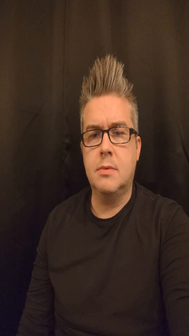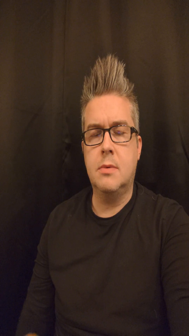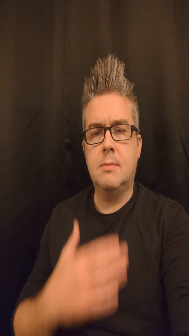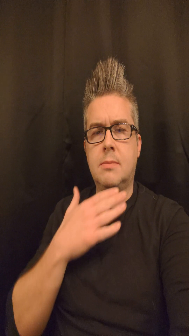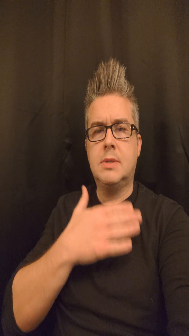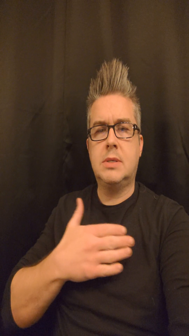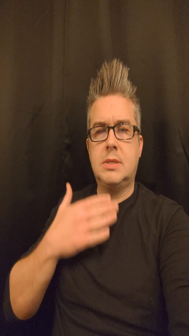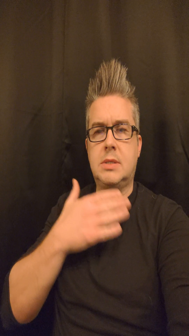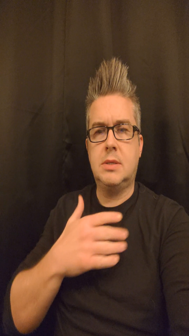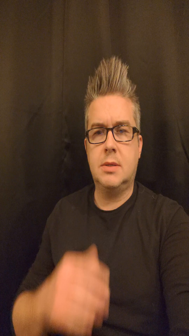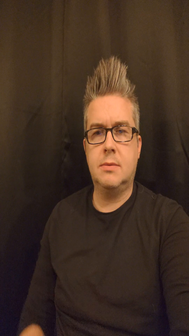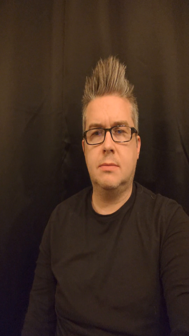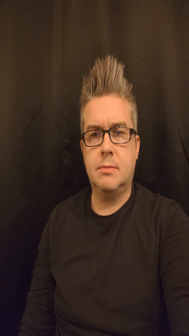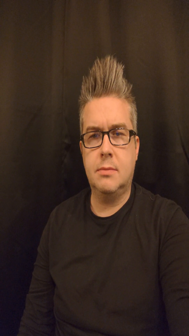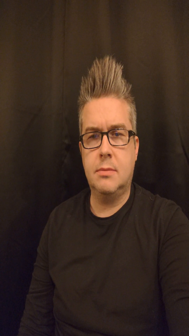please